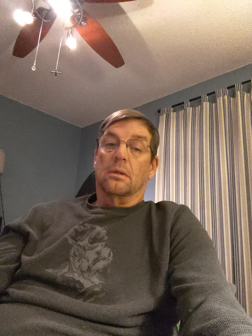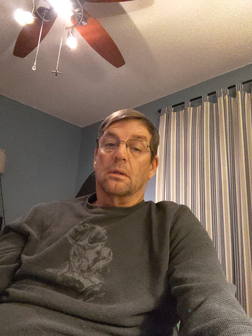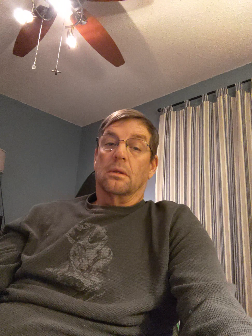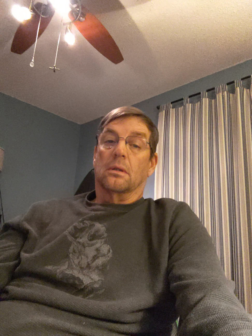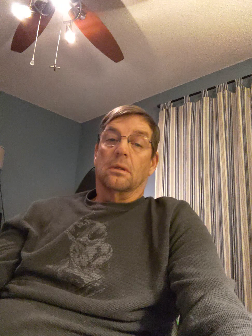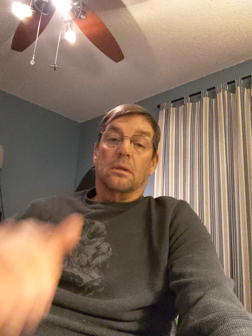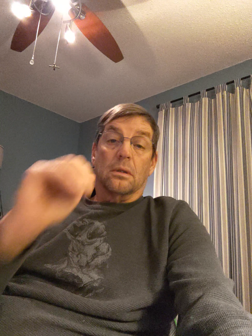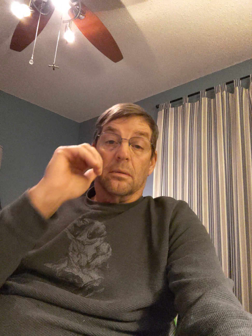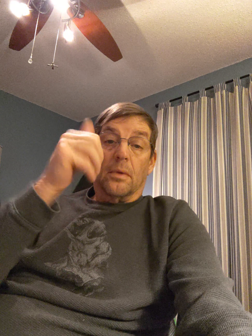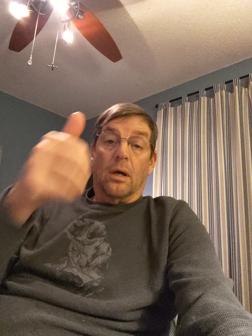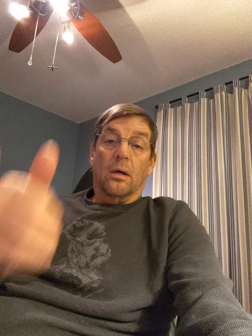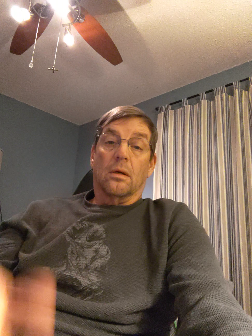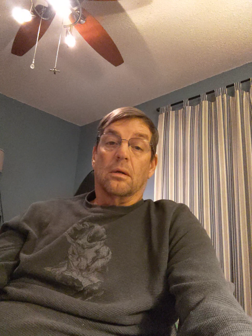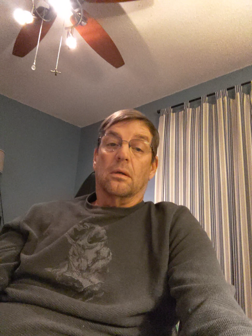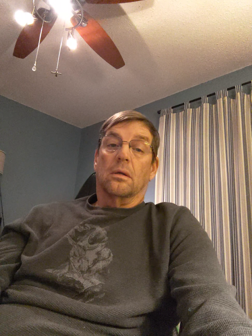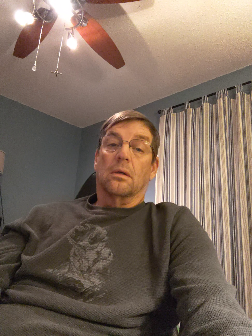tomorrow